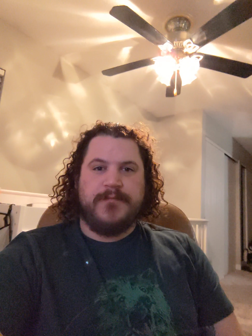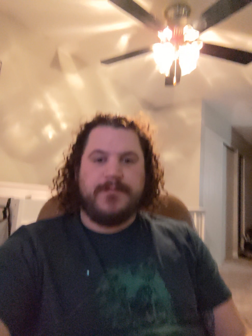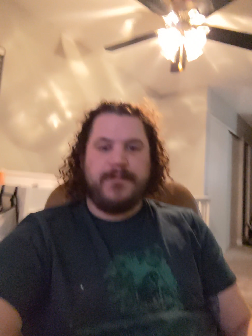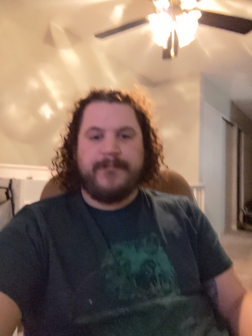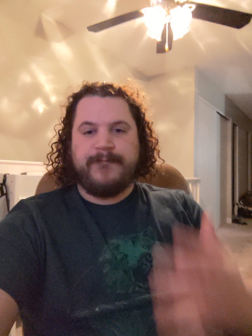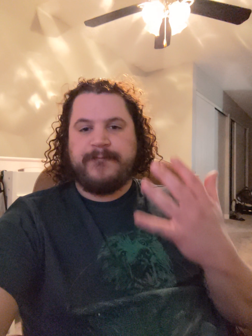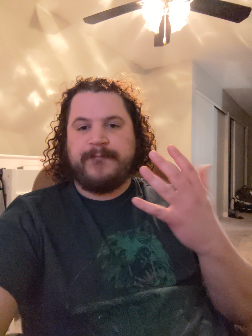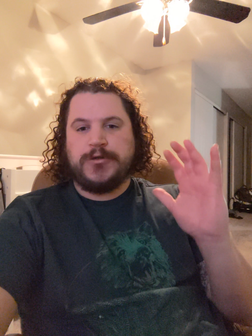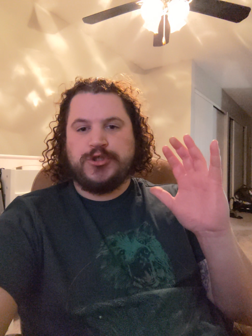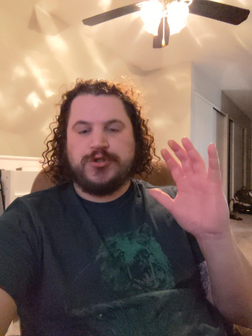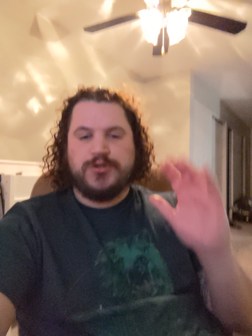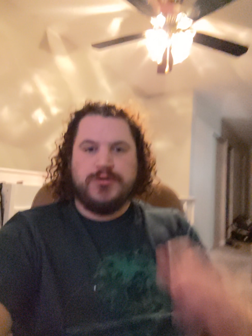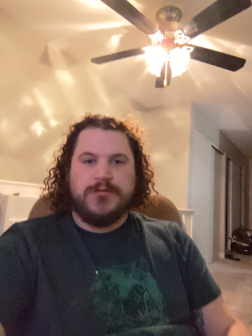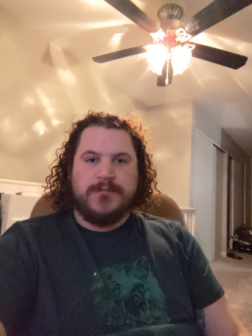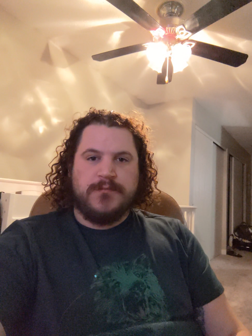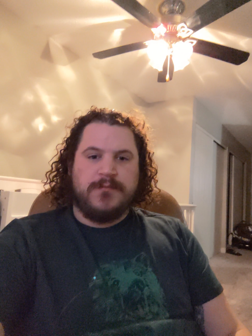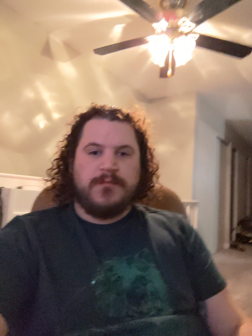finish